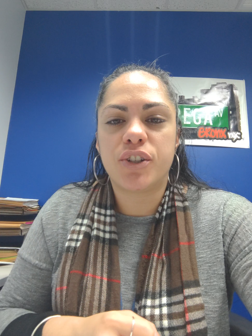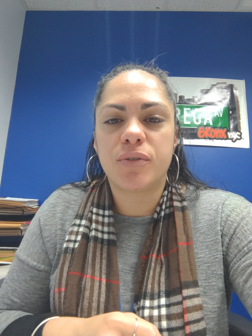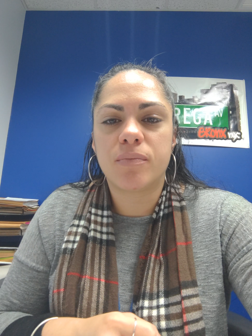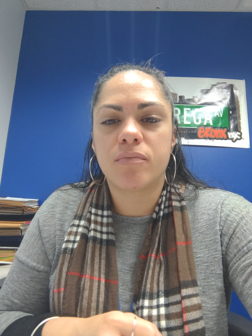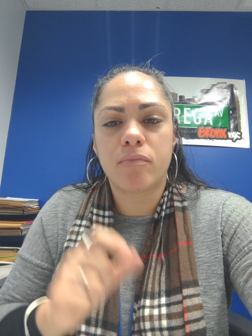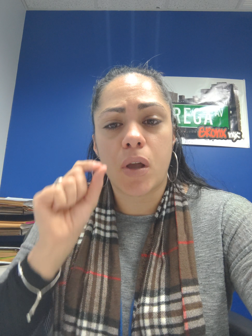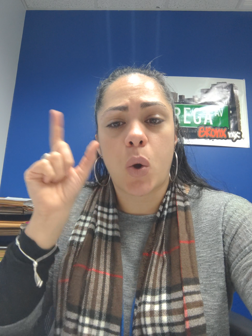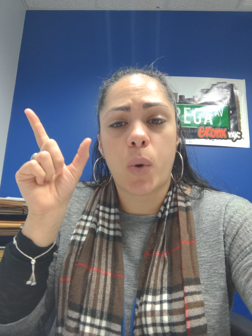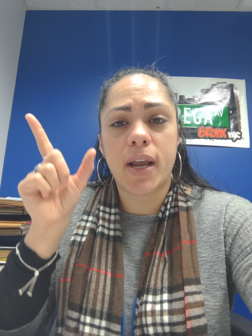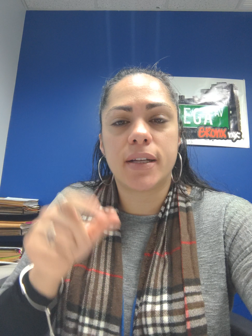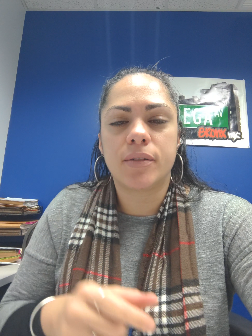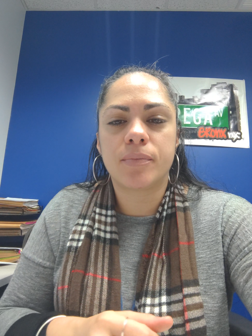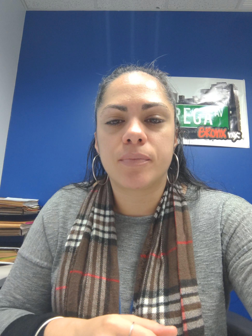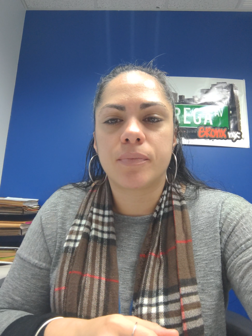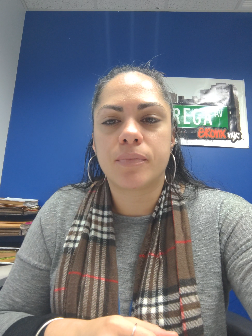awake